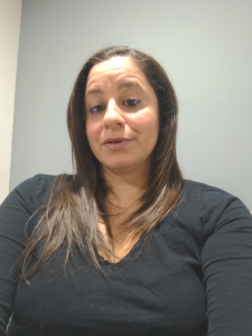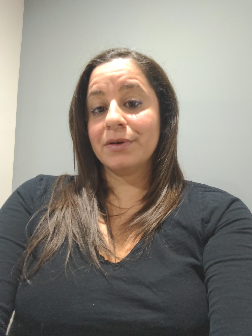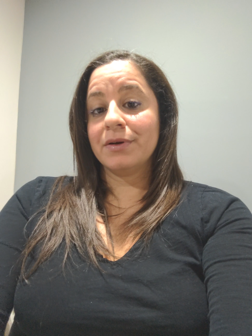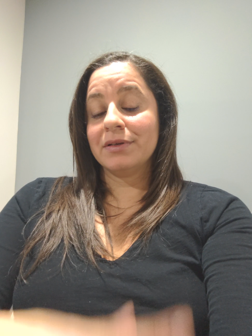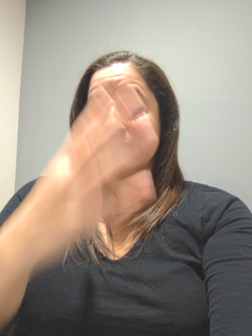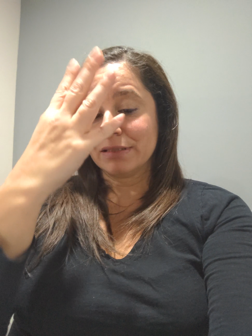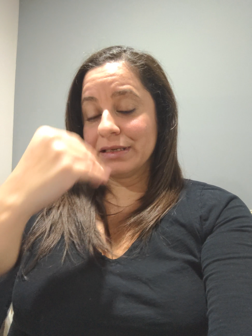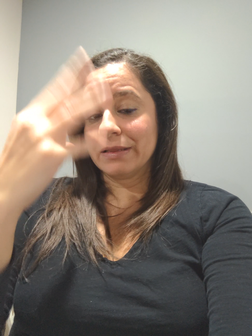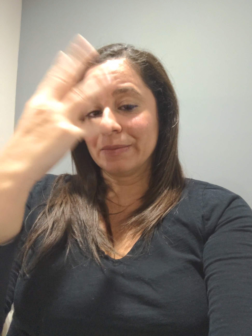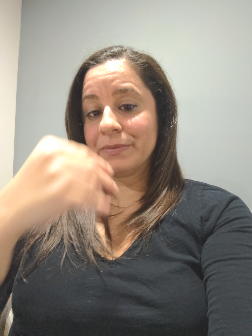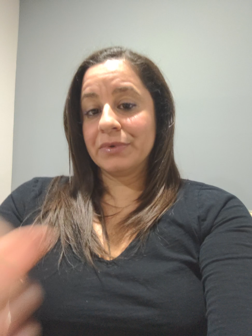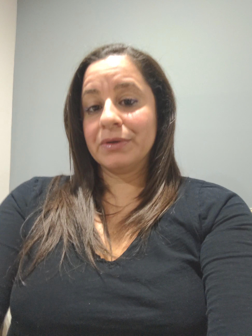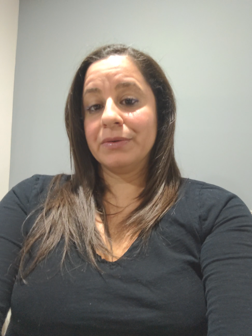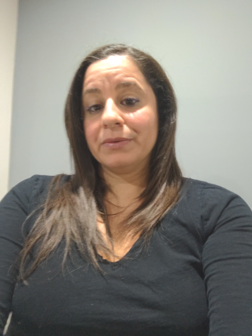sleepy